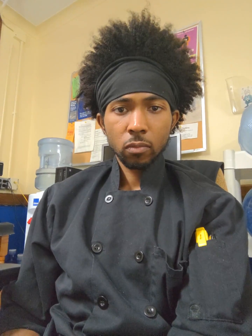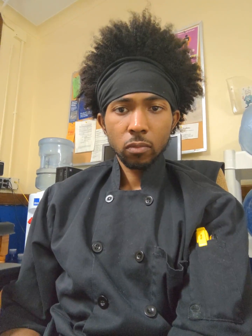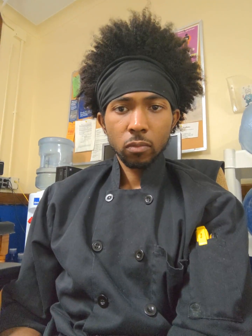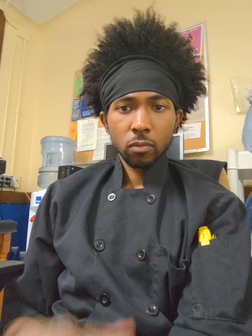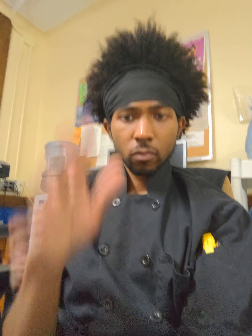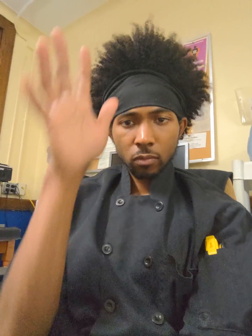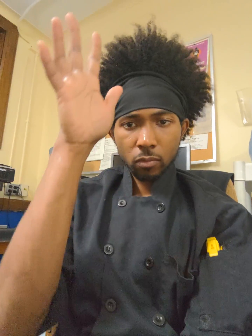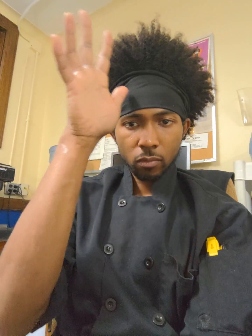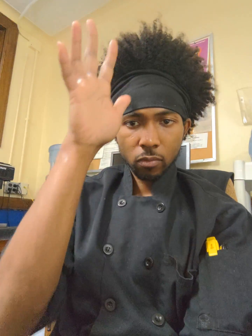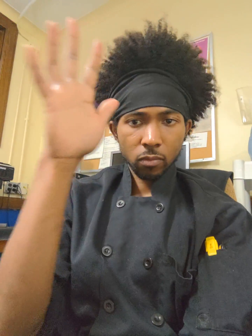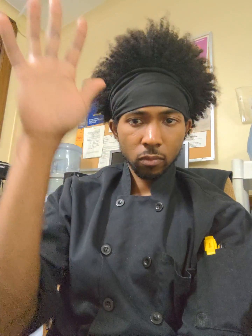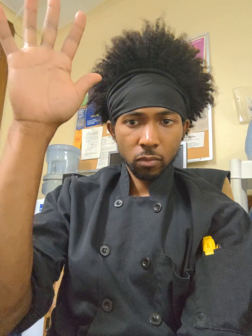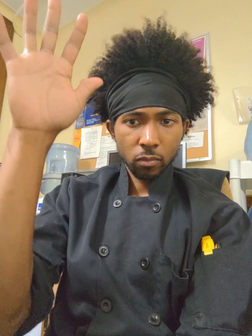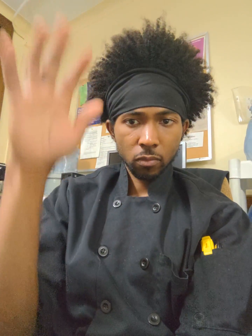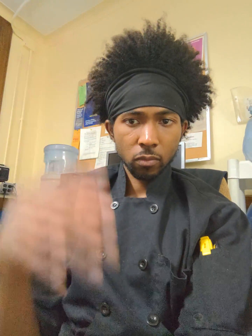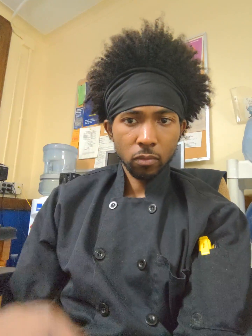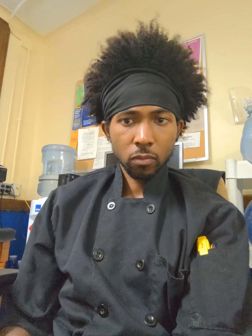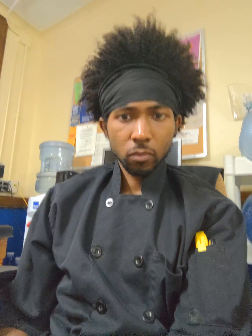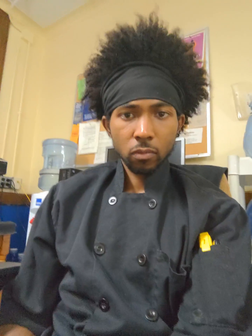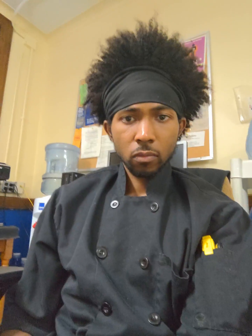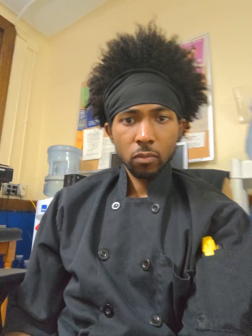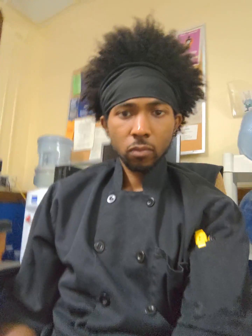deer